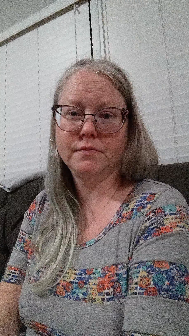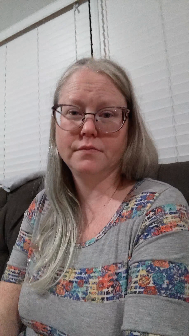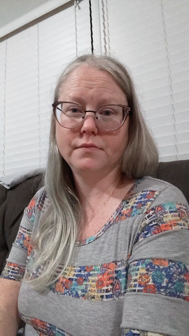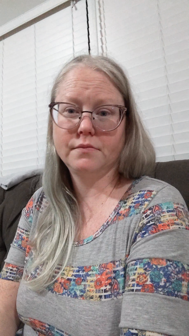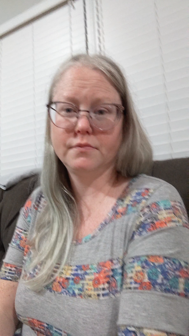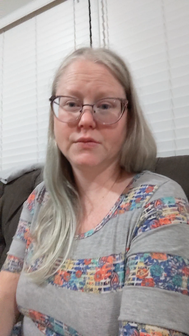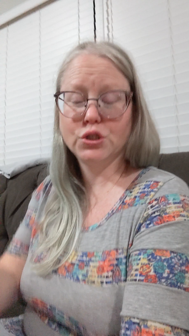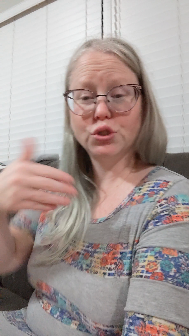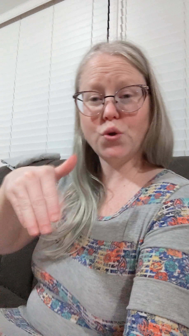shorts